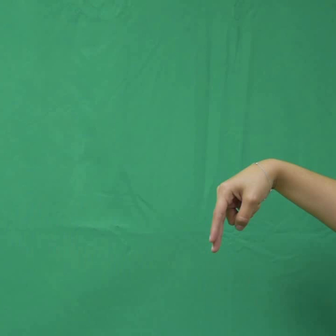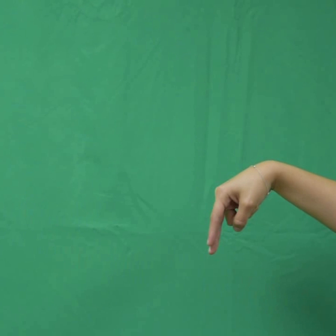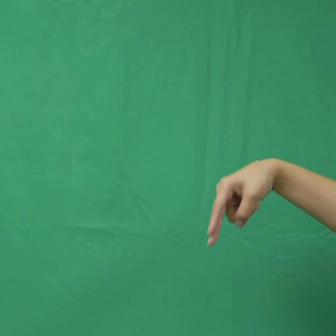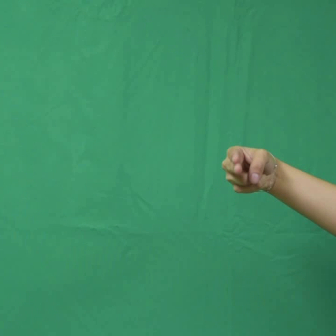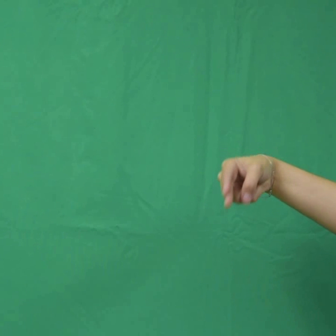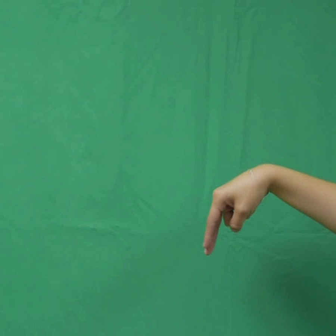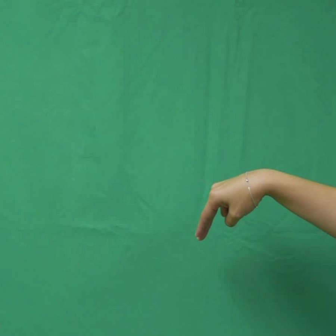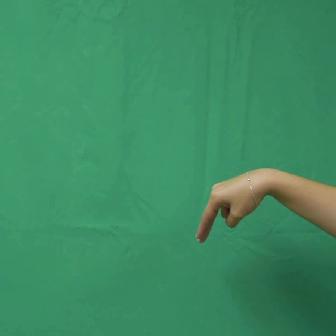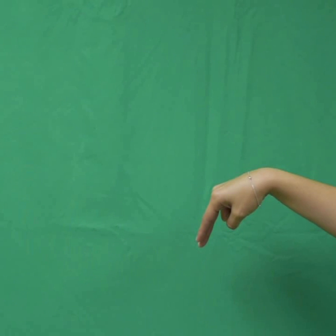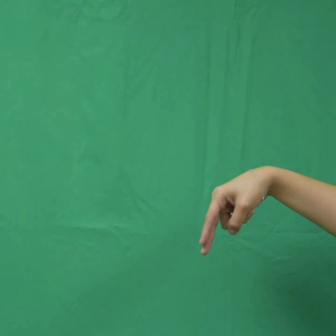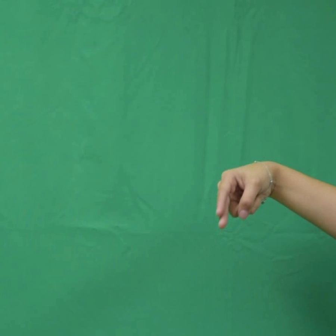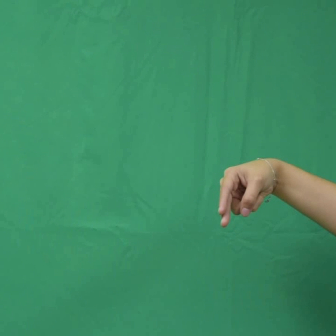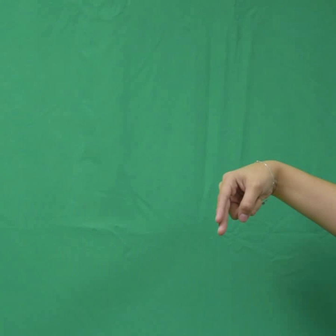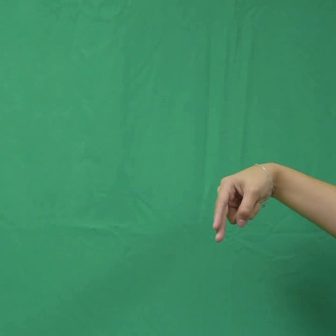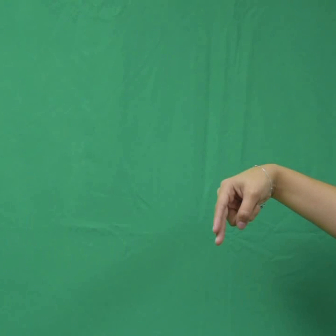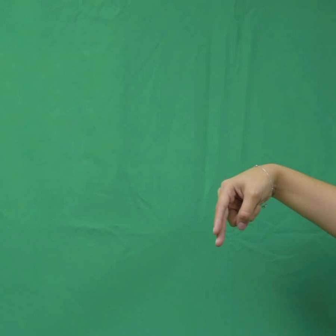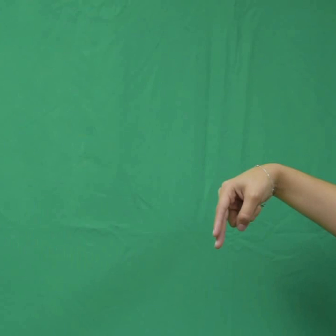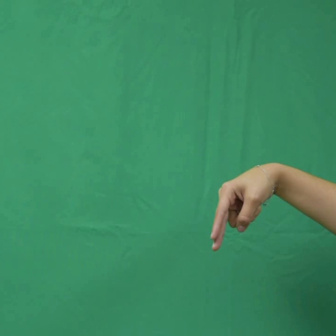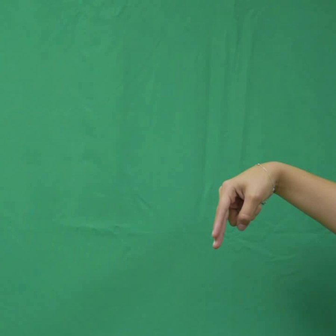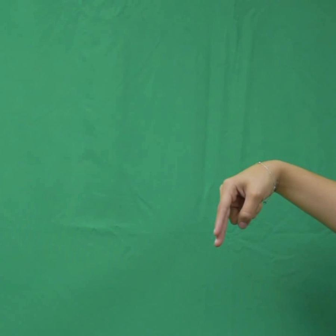Ñ